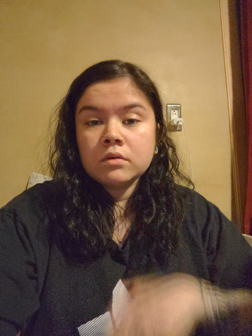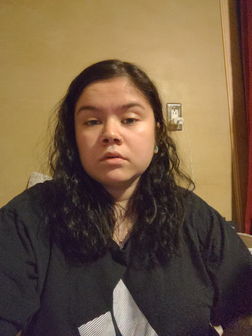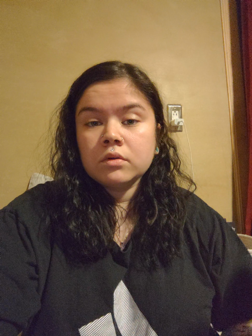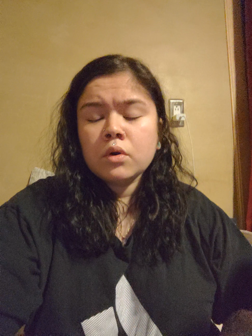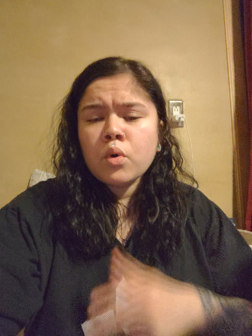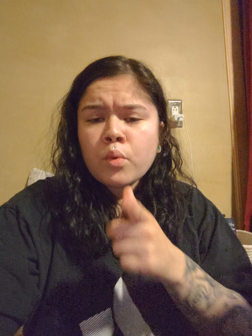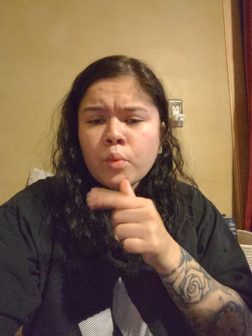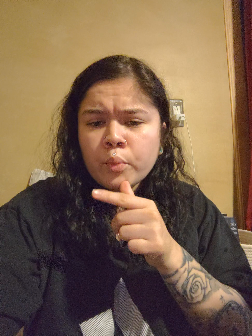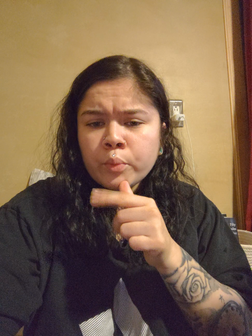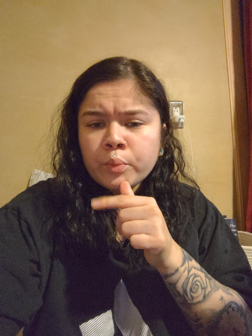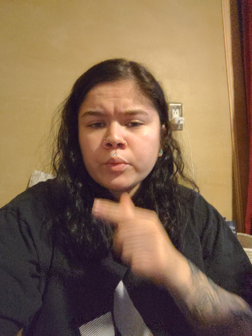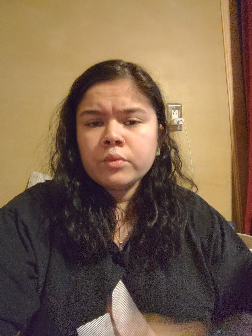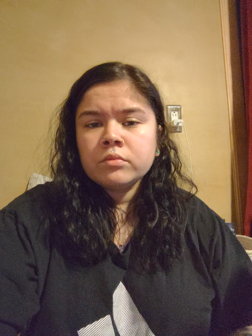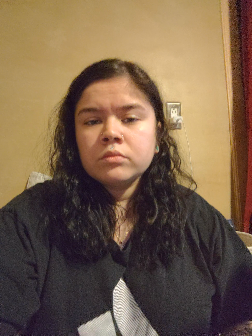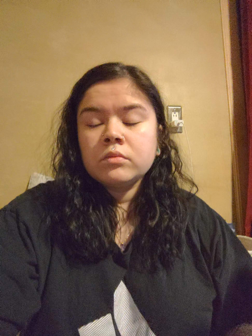who